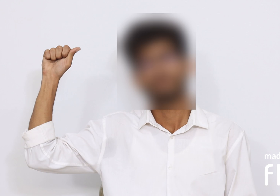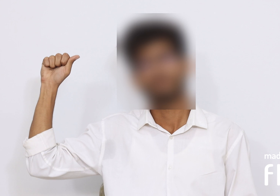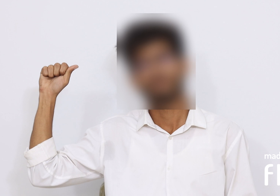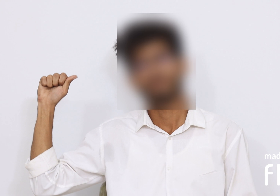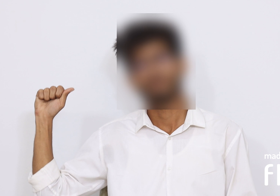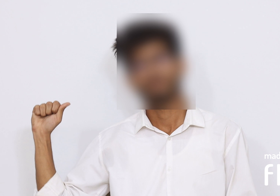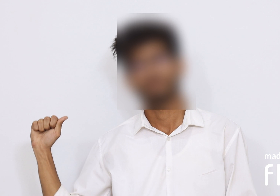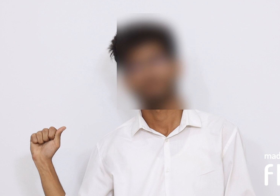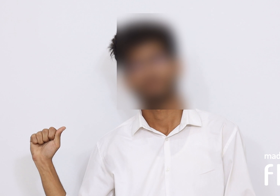آ